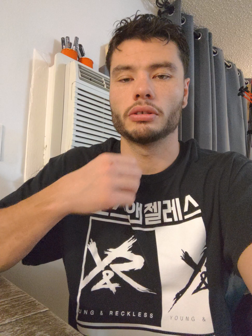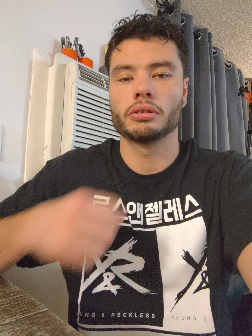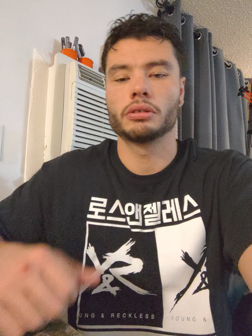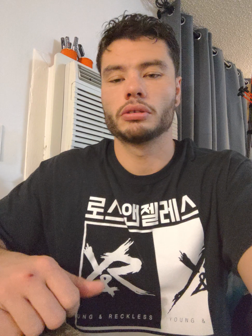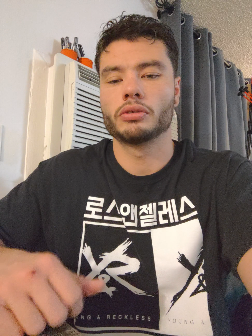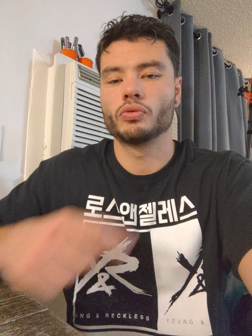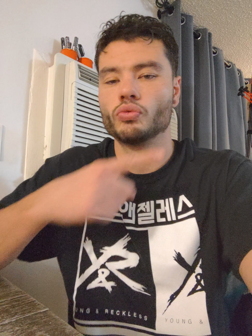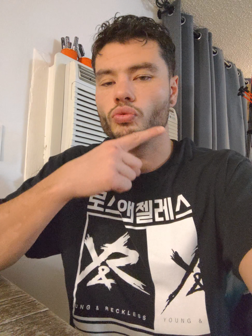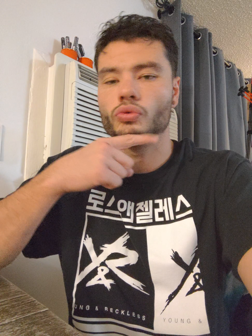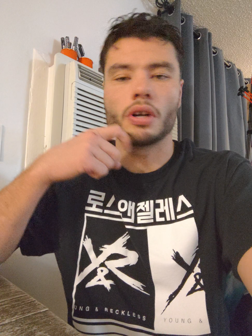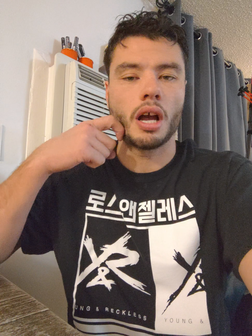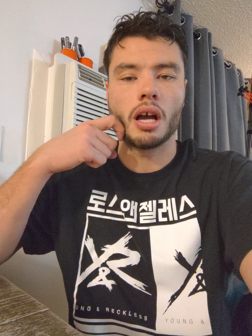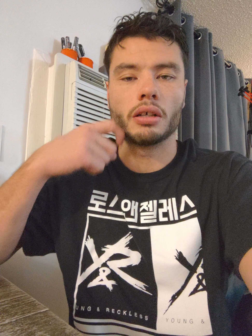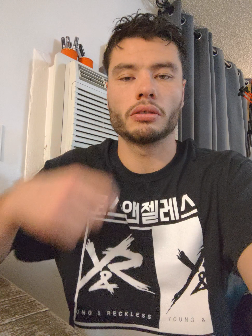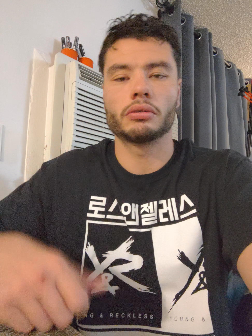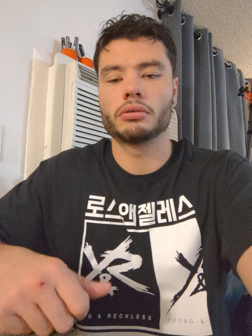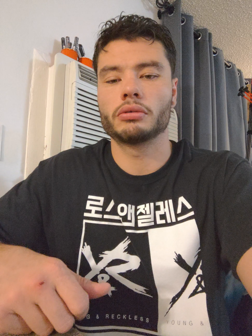dry